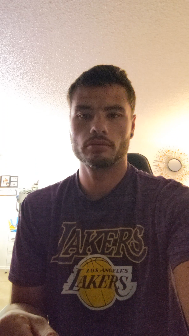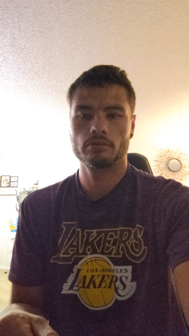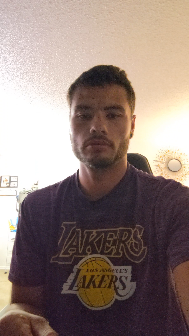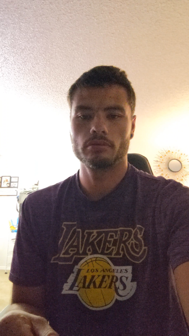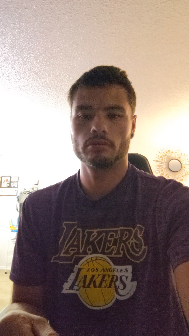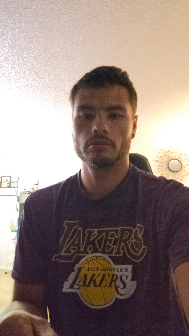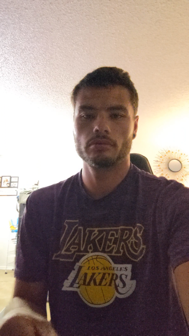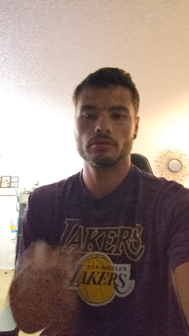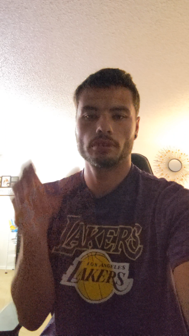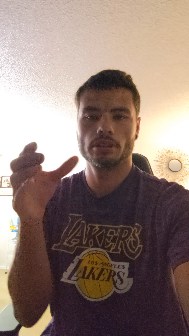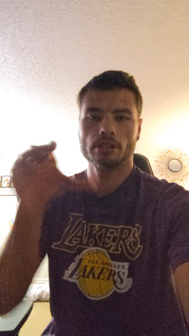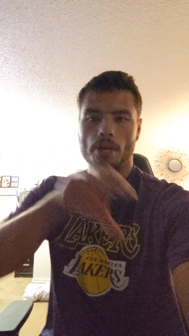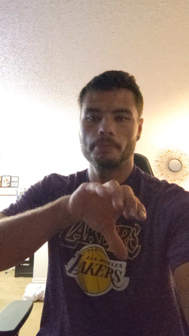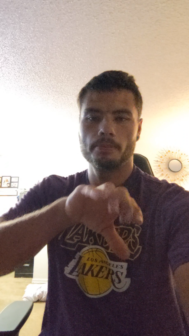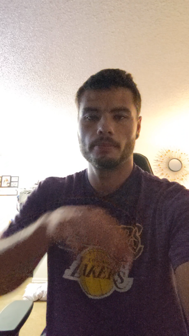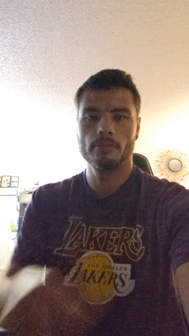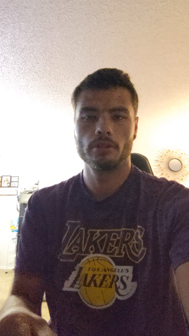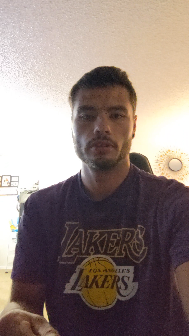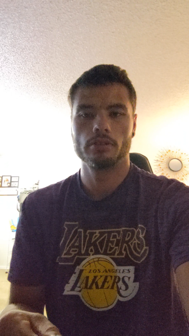dump